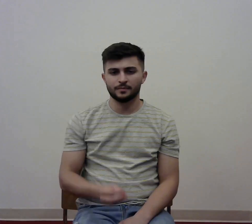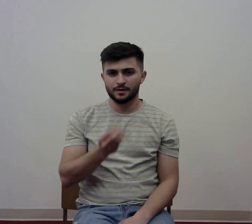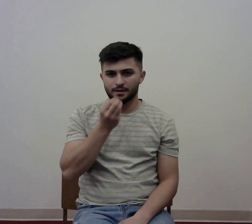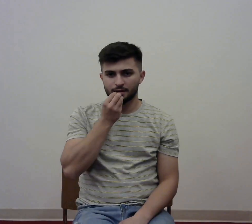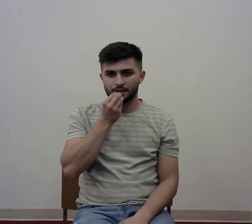yemək